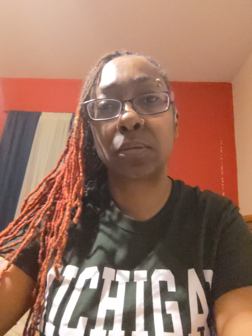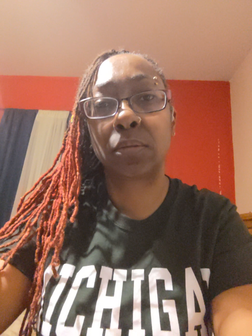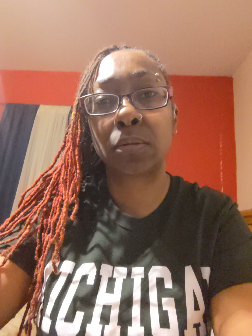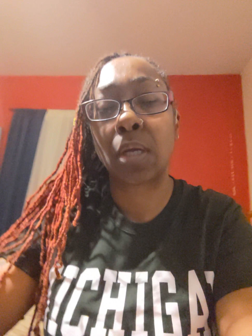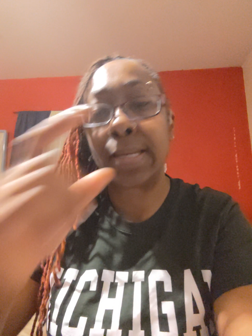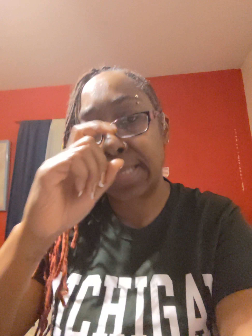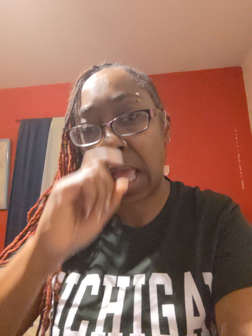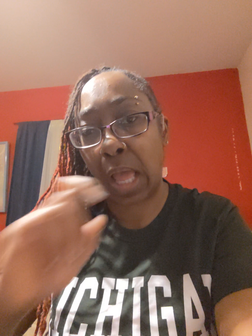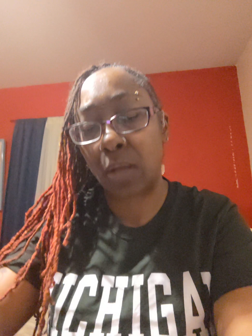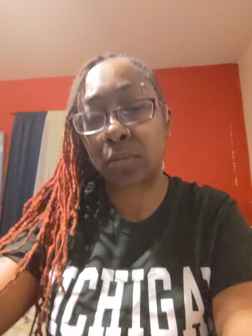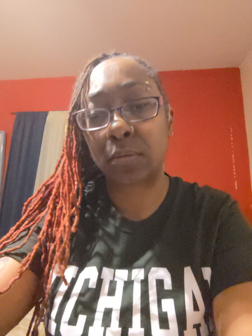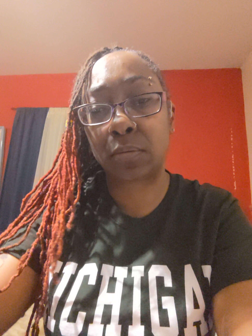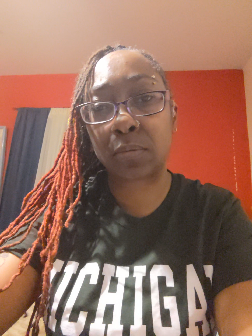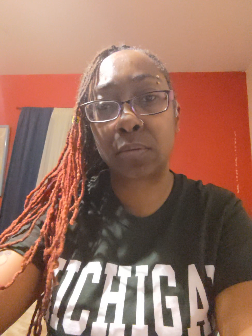doll